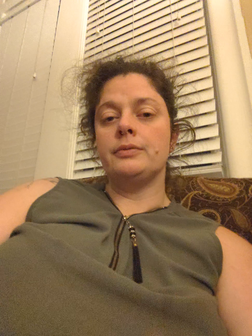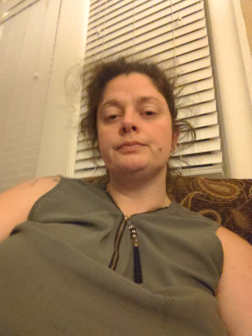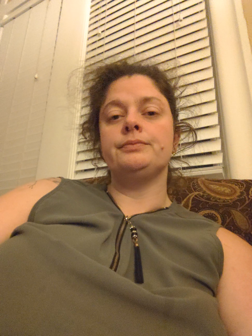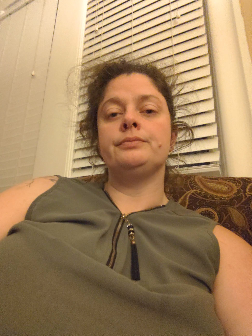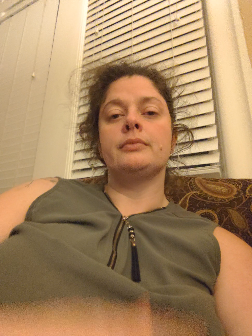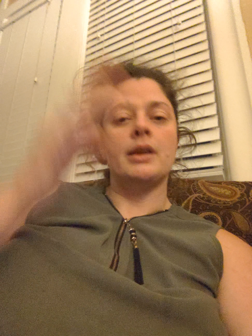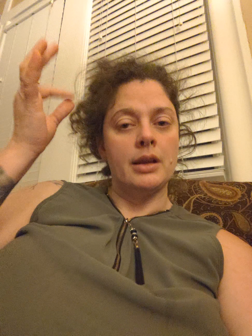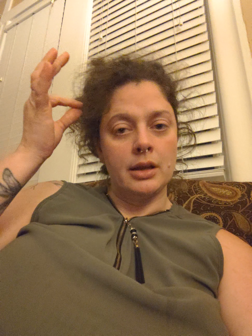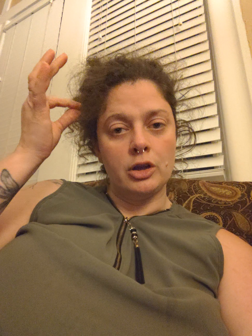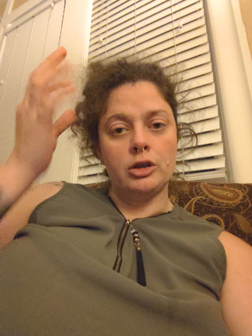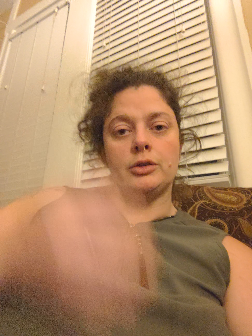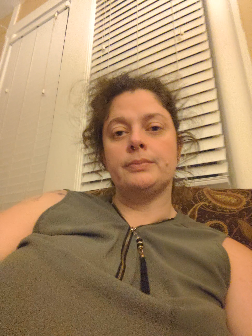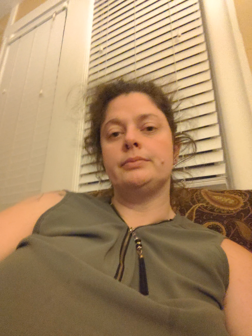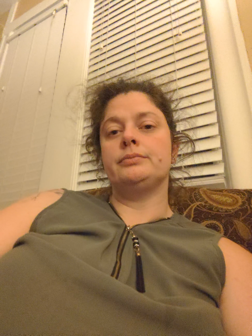hair